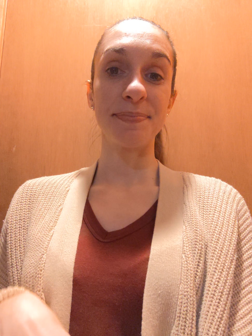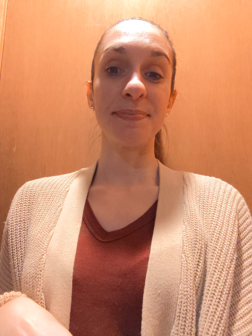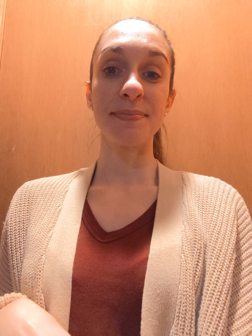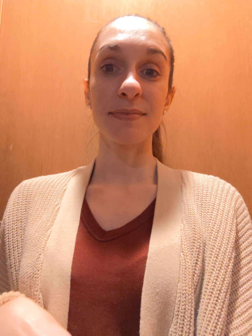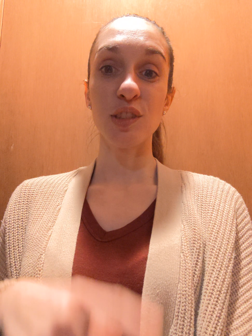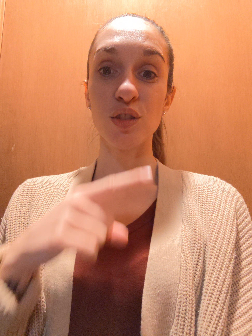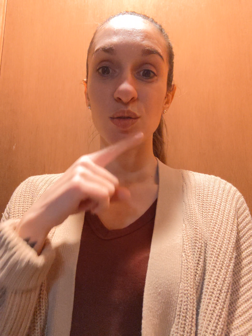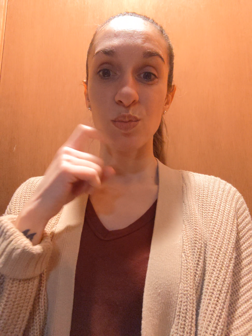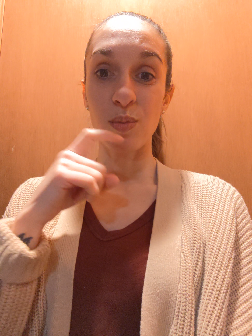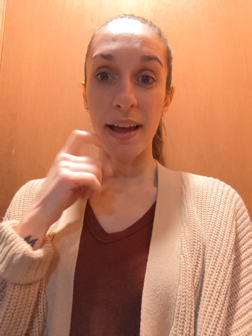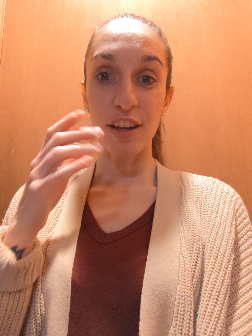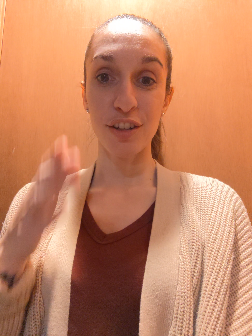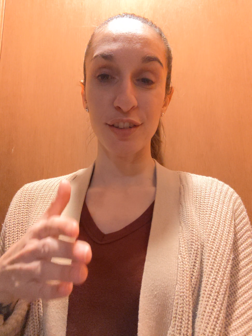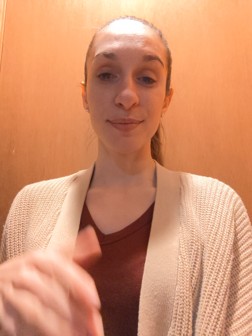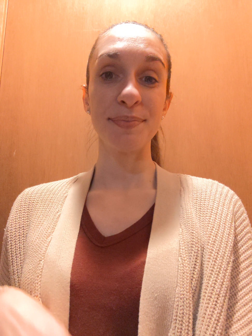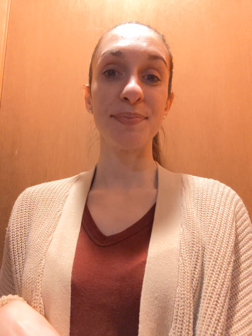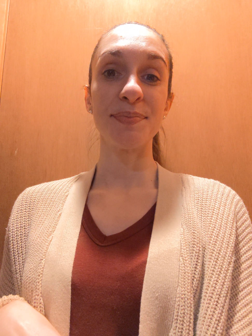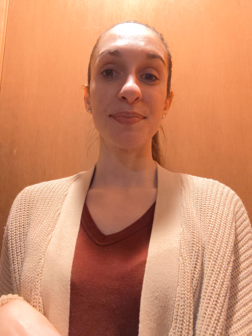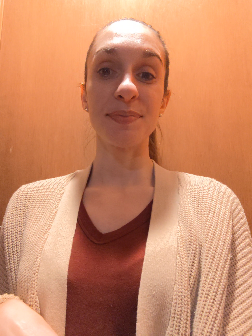dryer